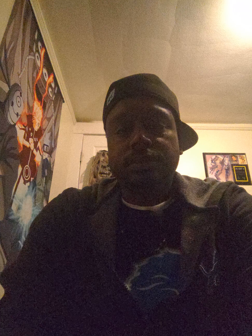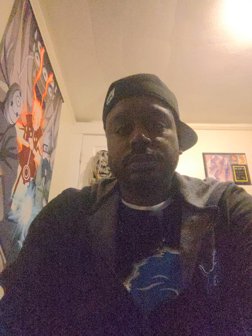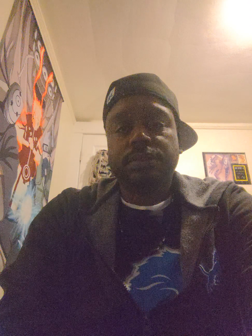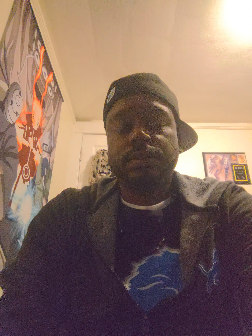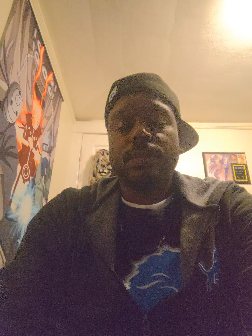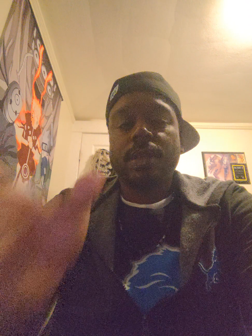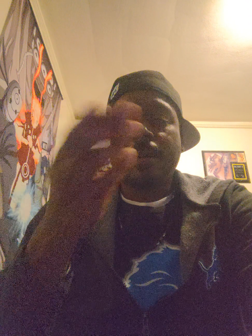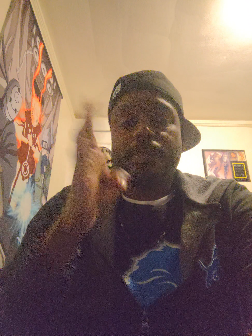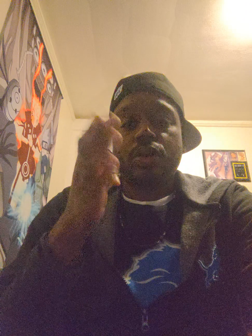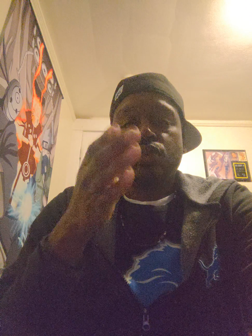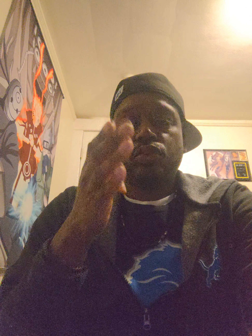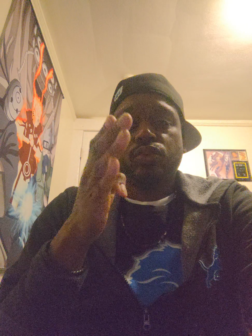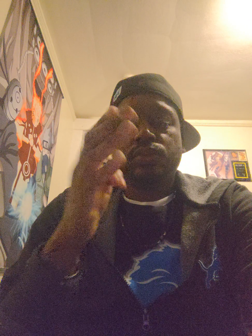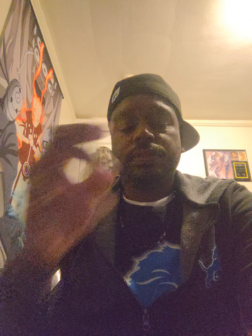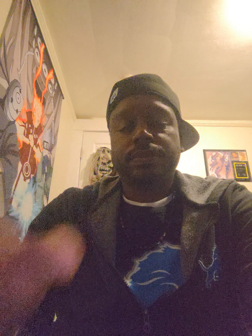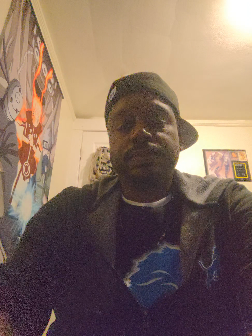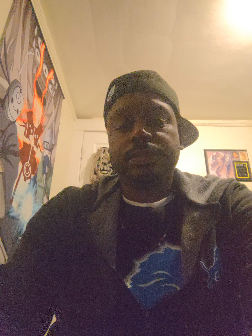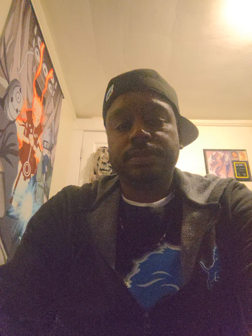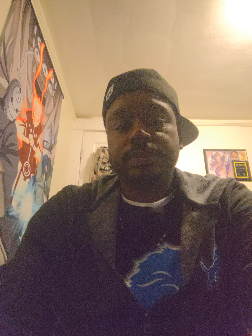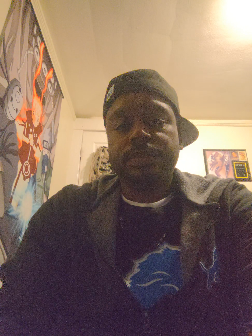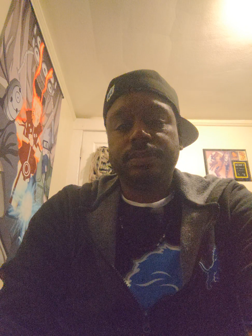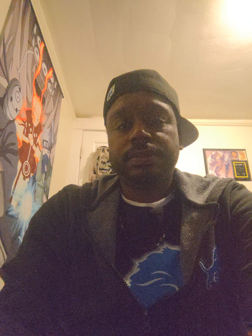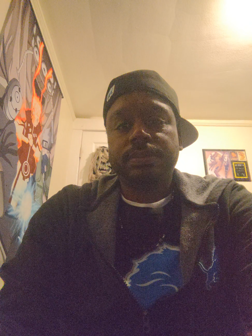blue